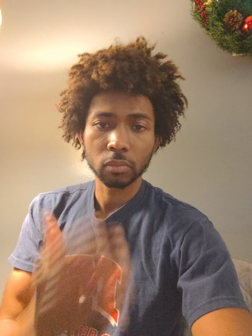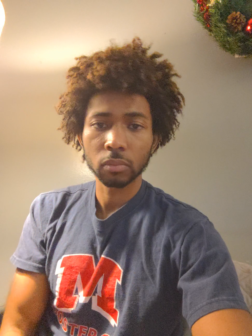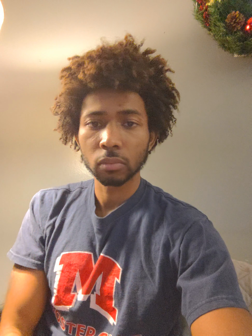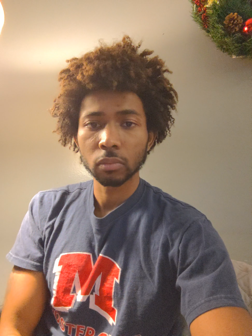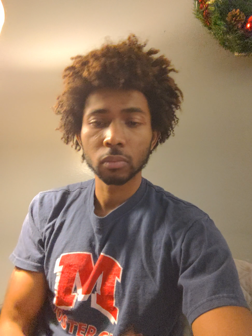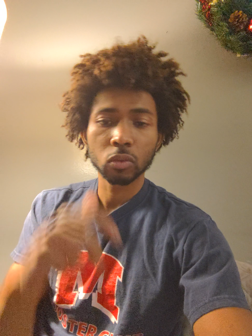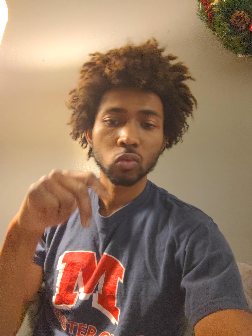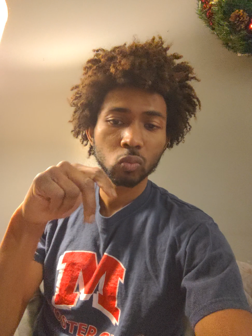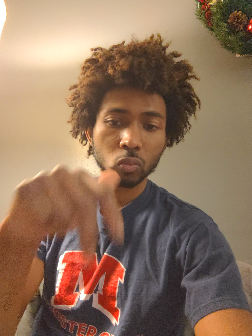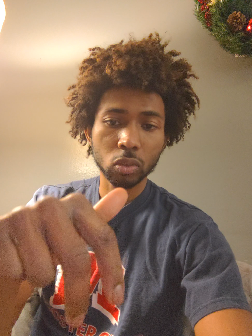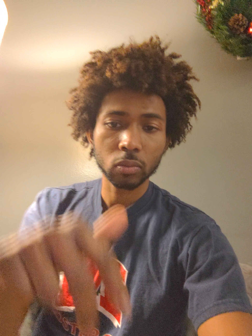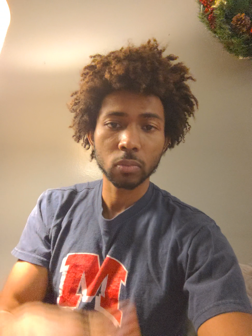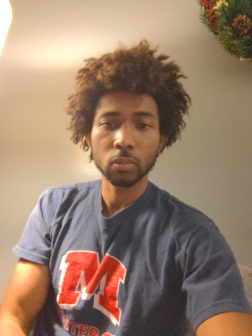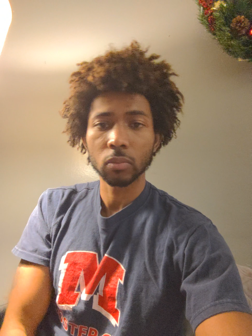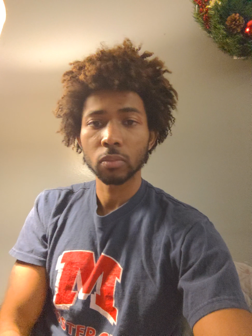ride